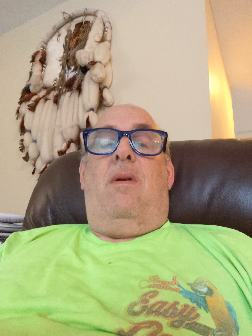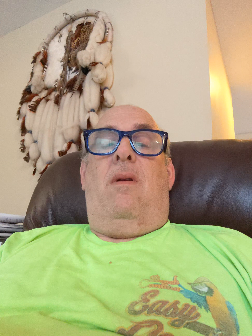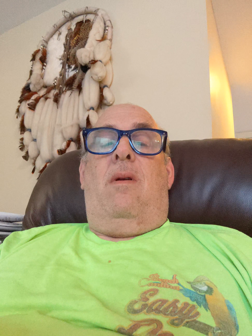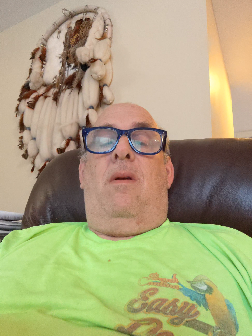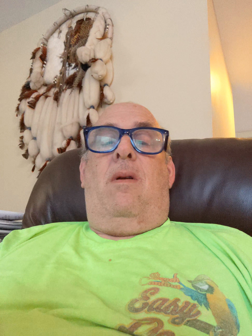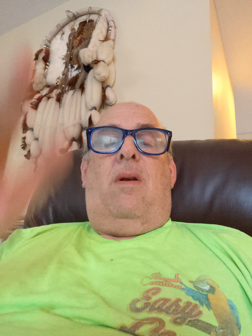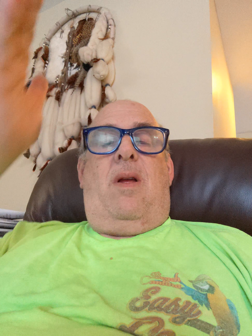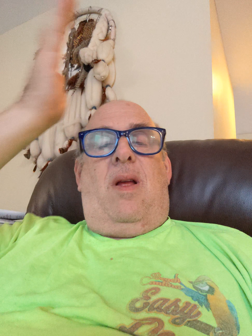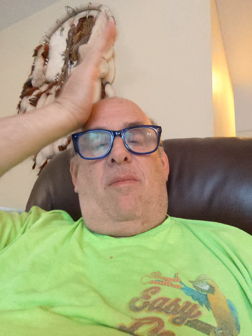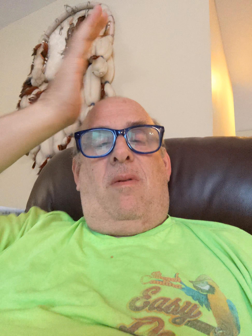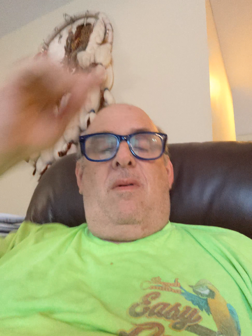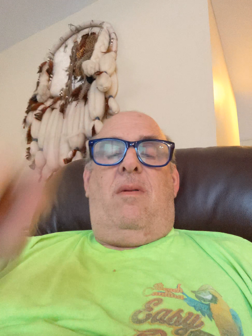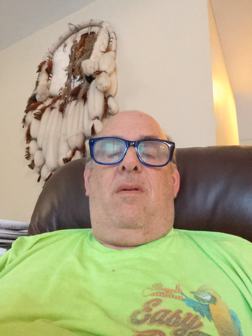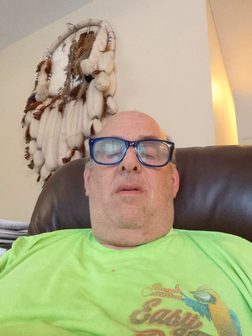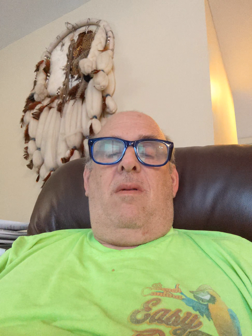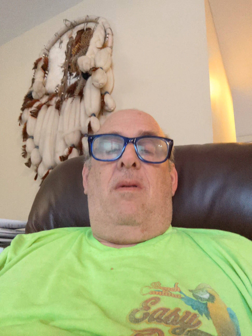garbage